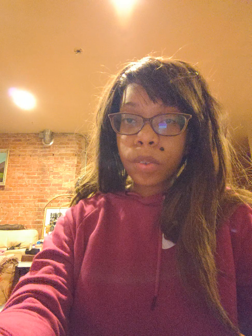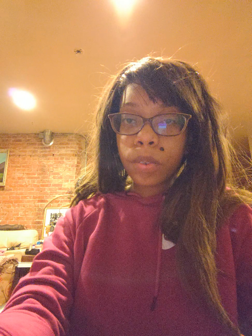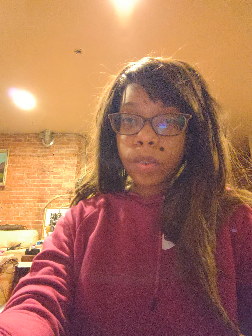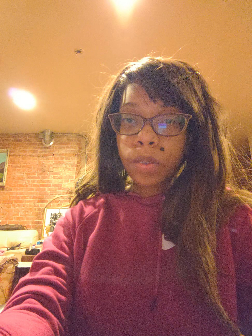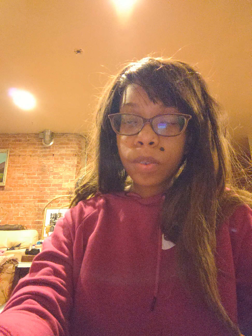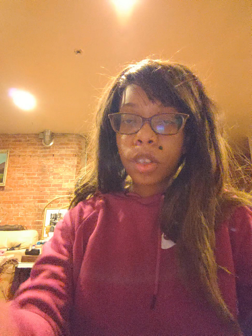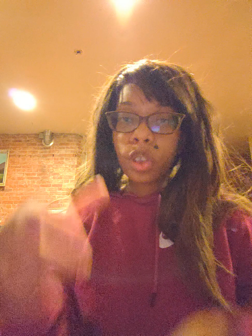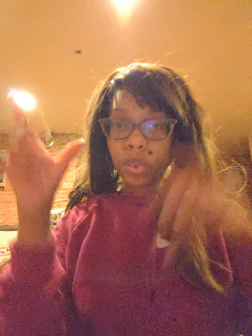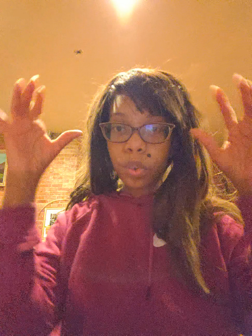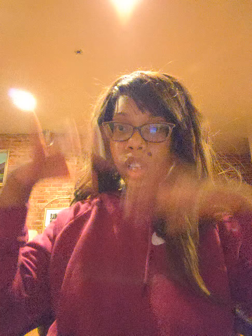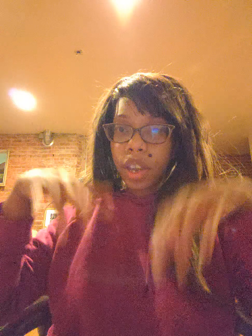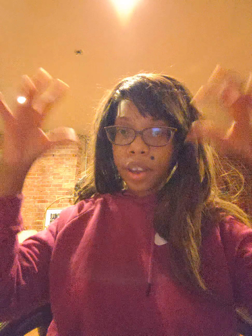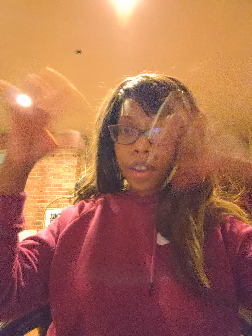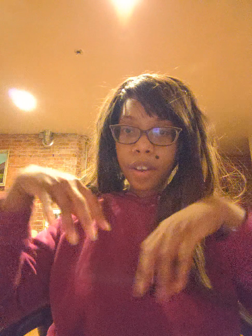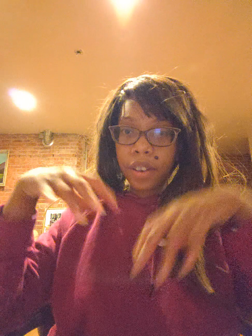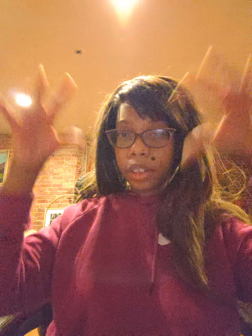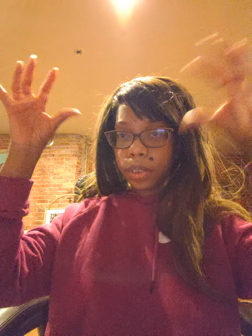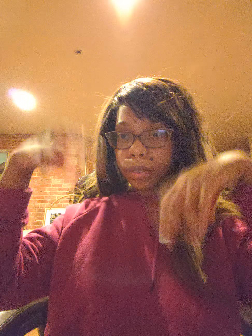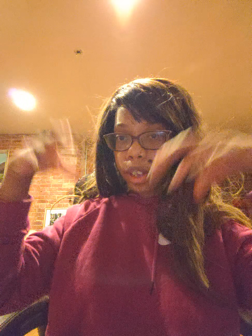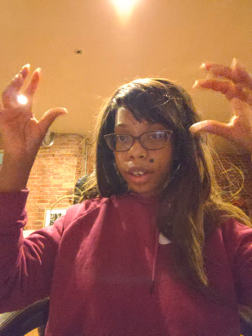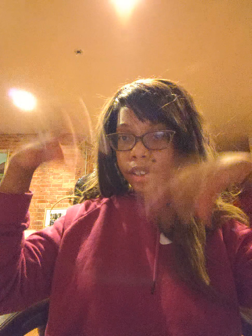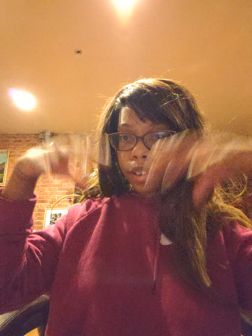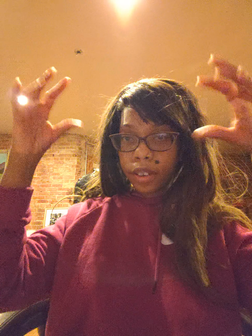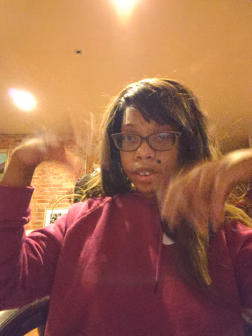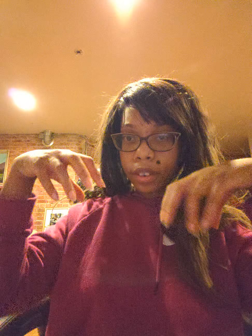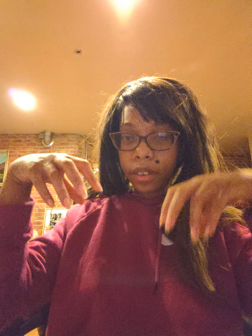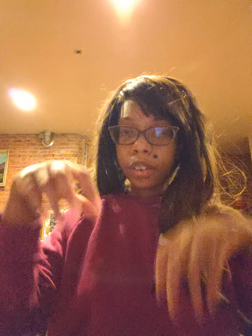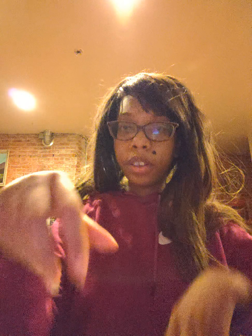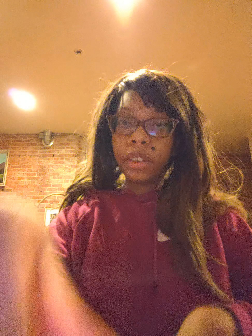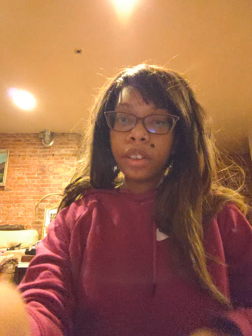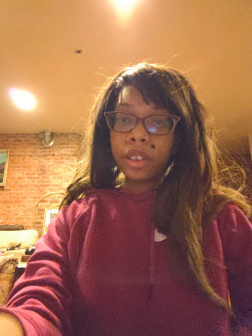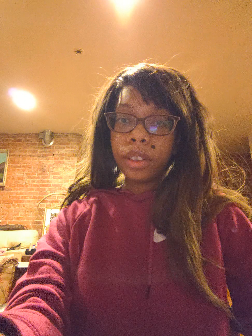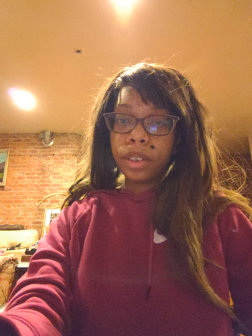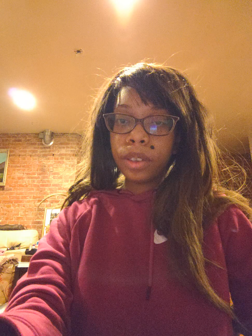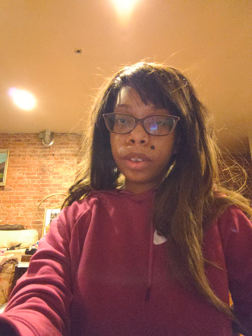rain